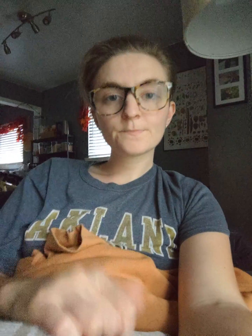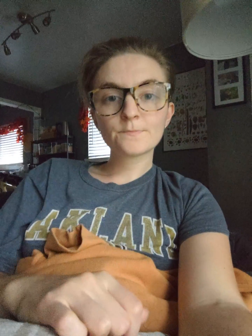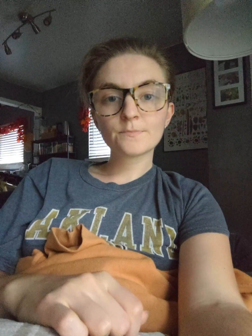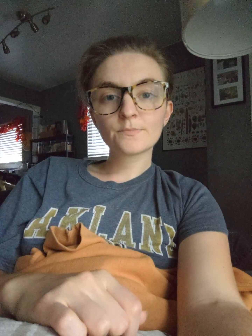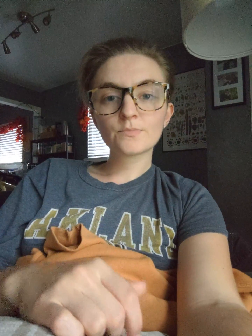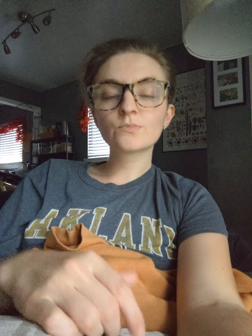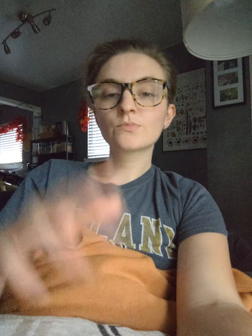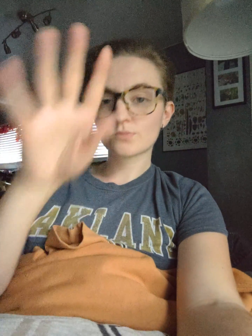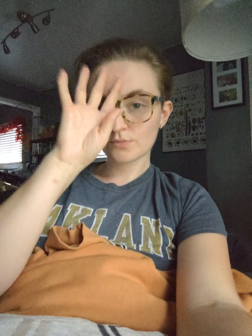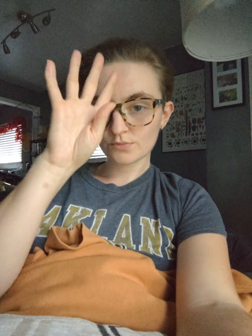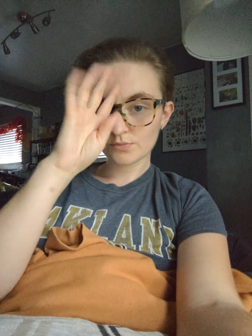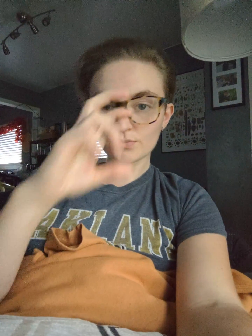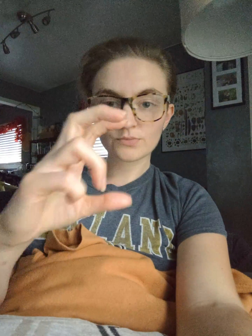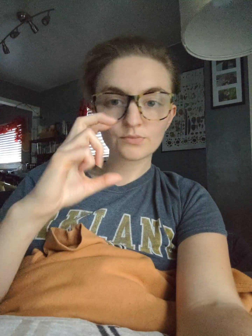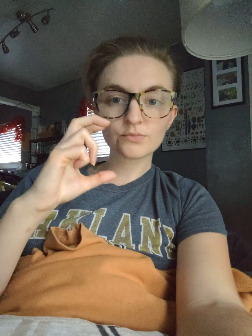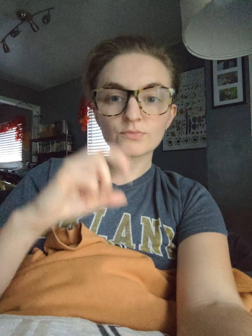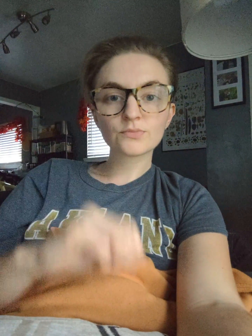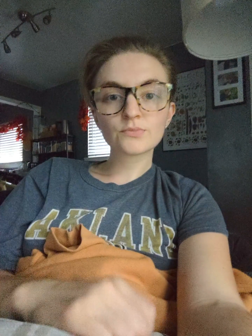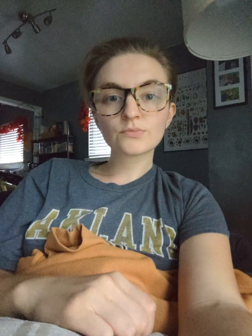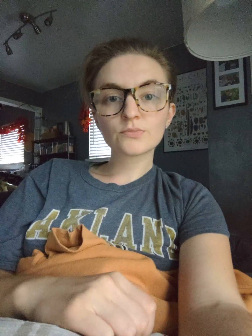fire truck